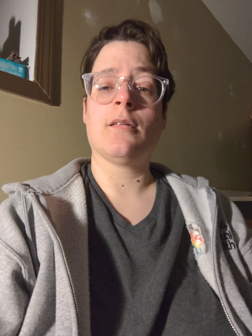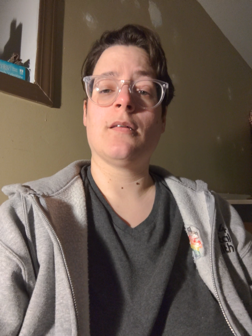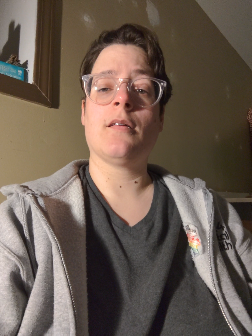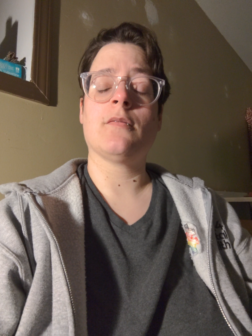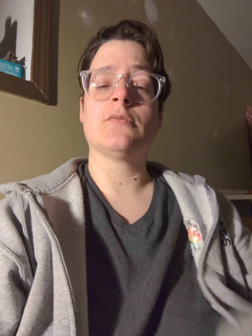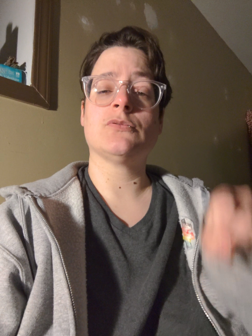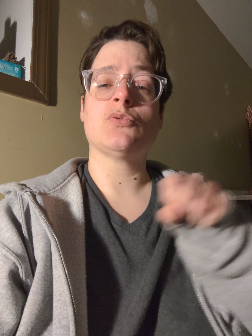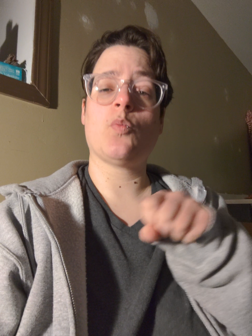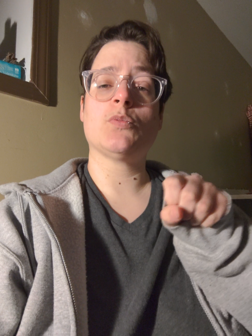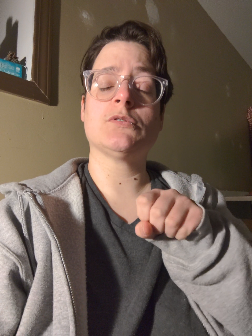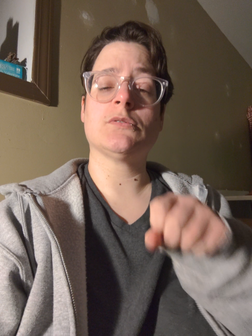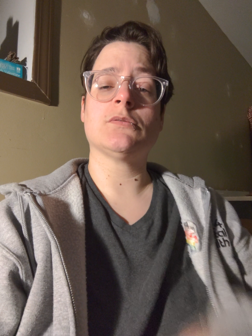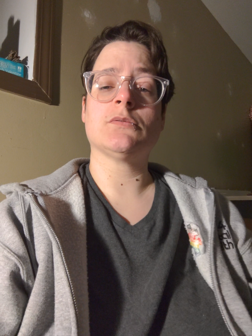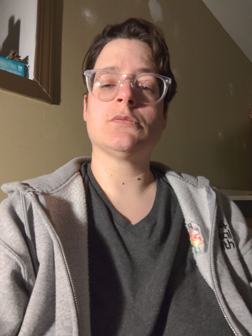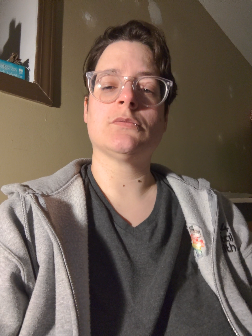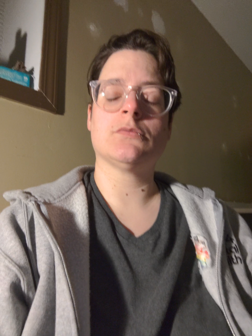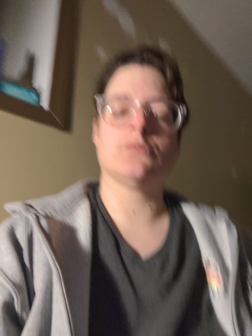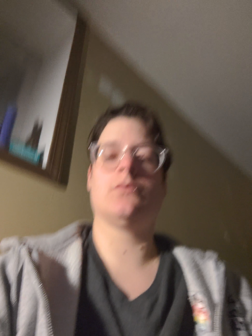shoe